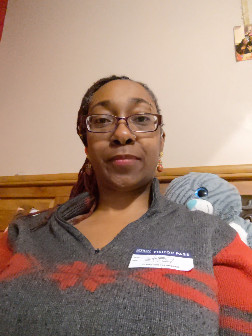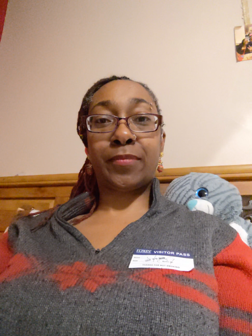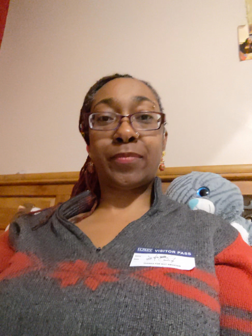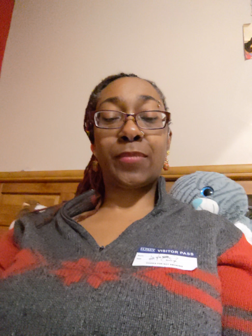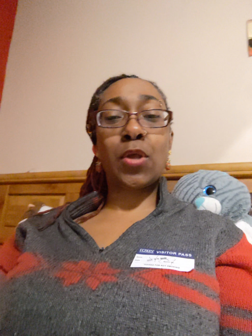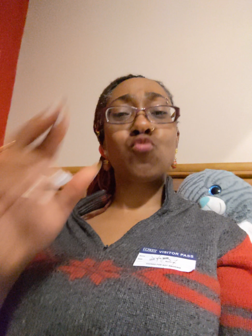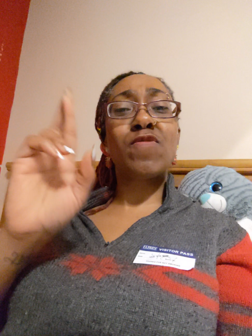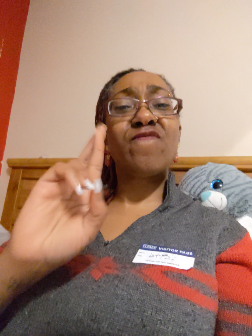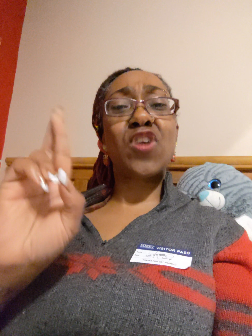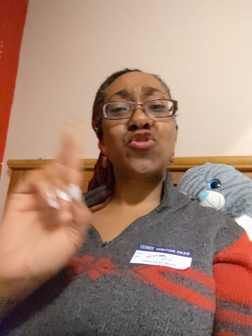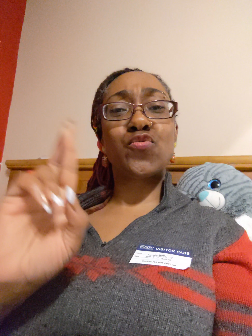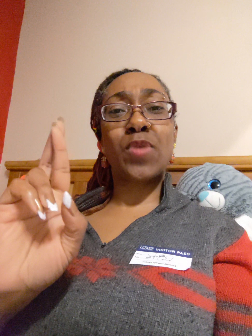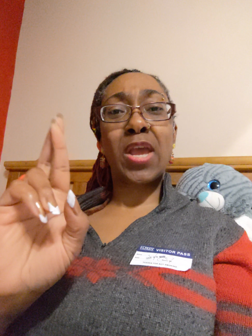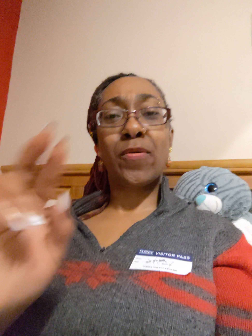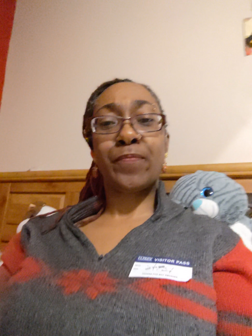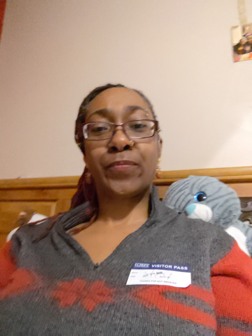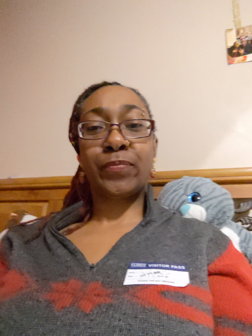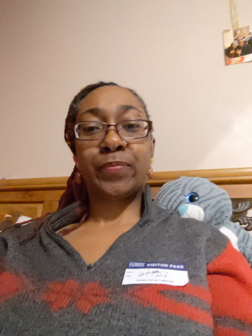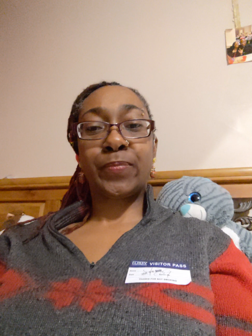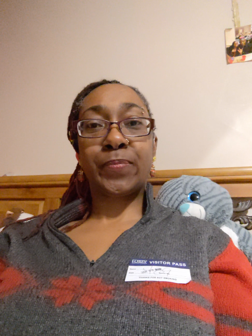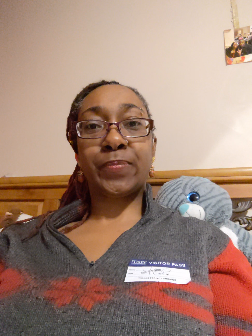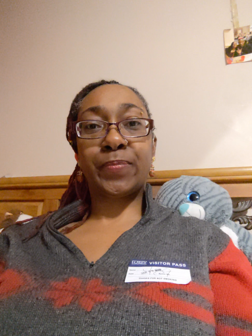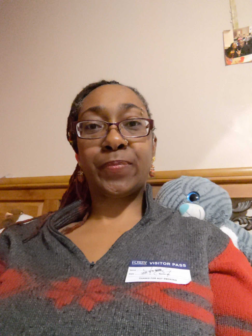refrigerator